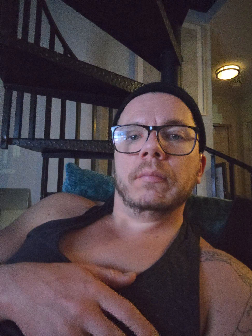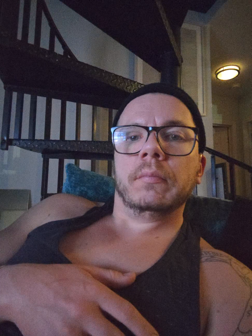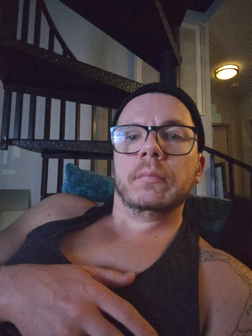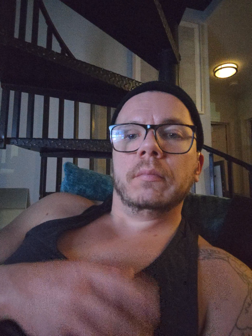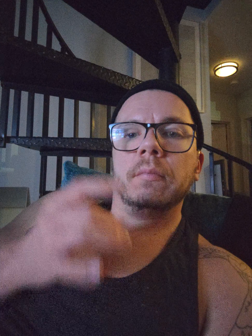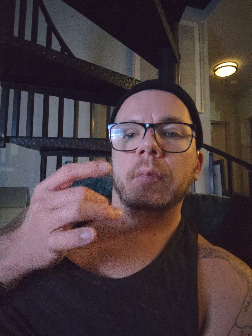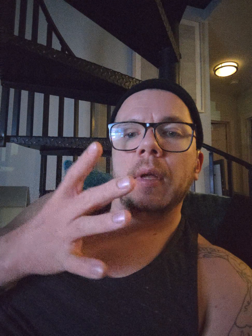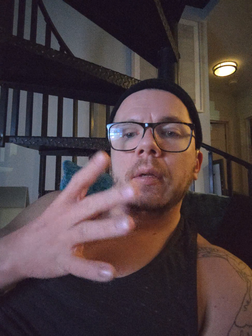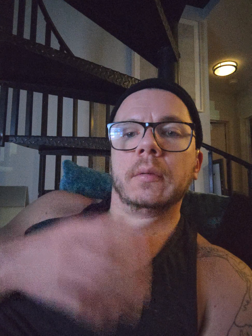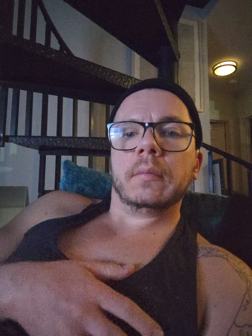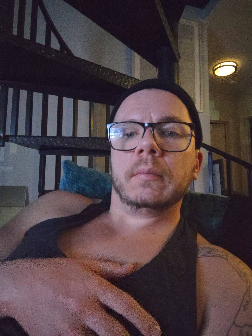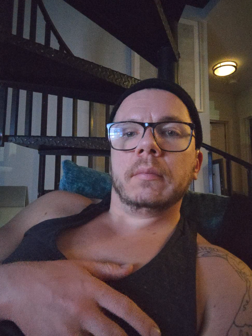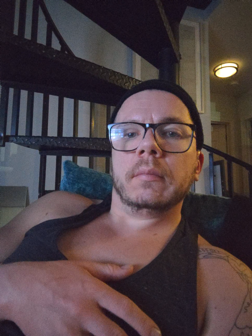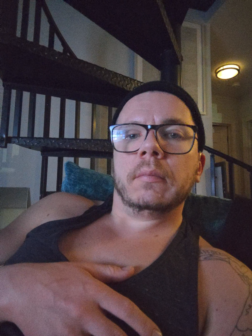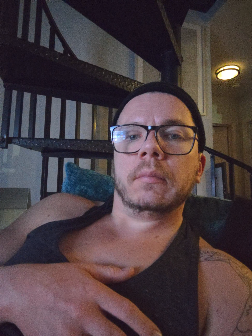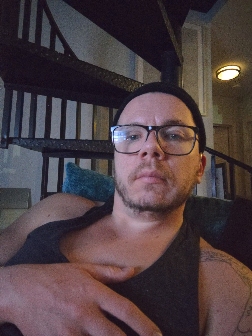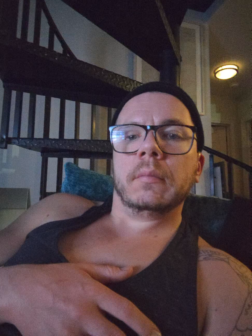hate